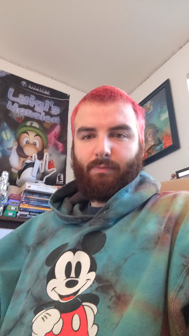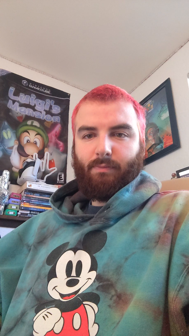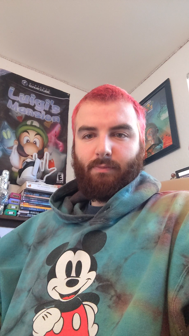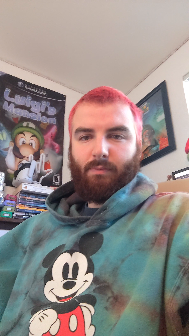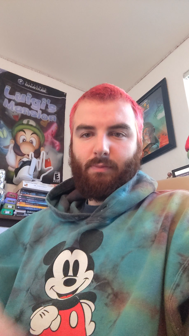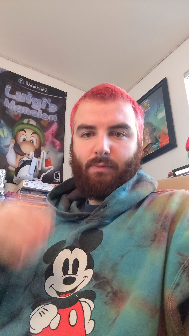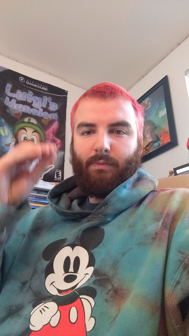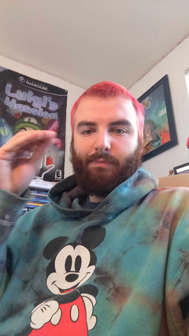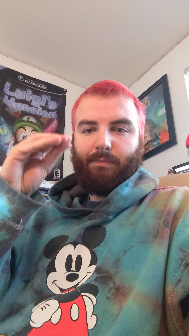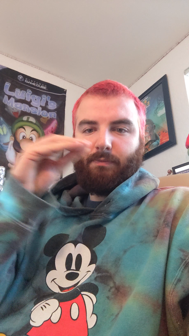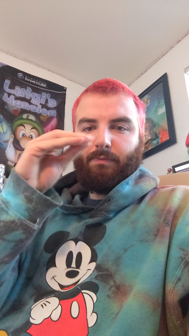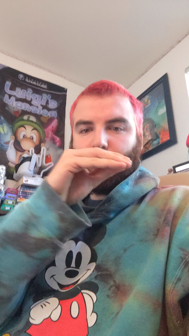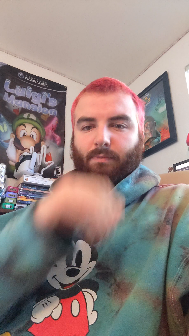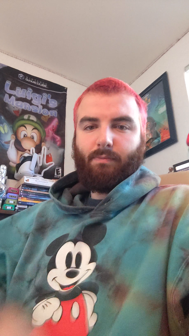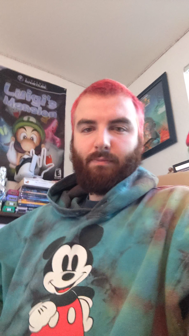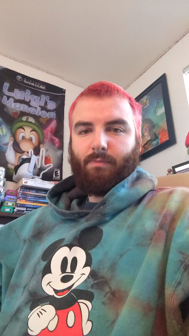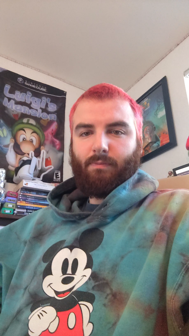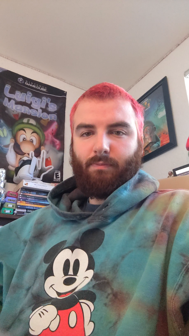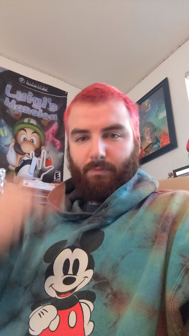dinosaur